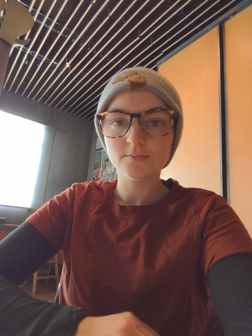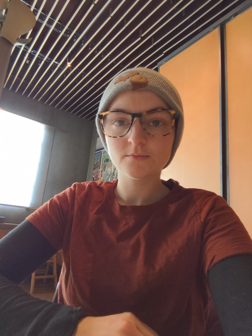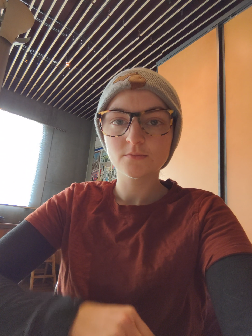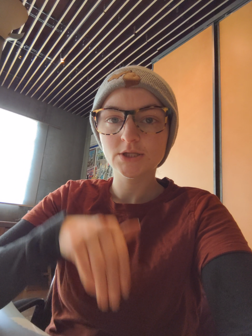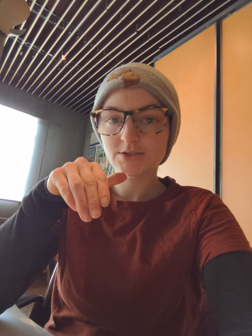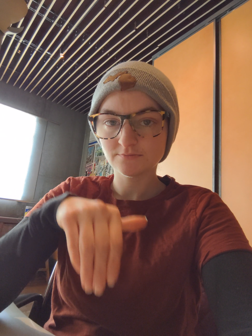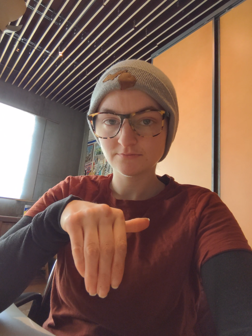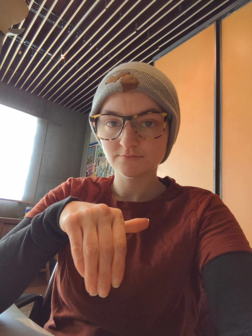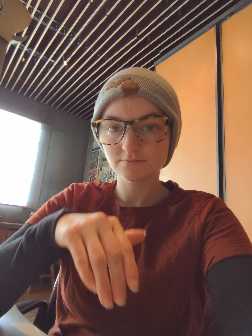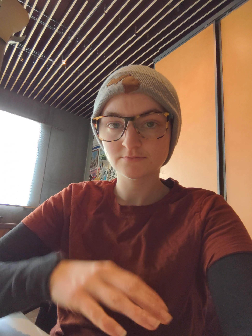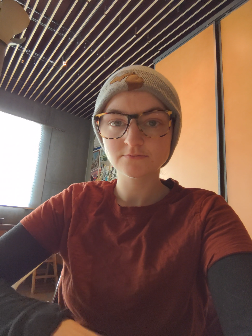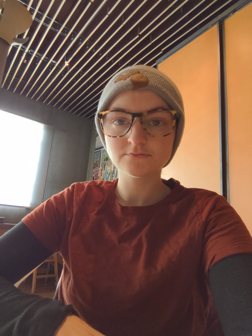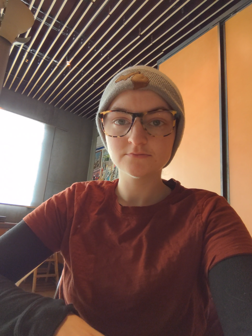night